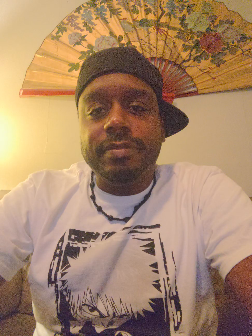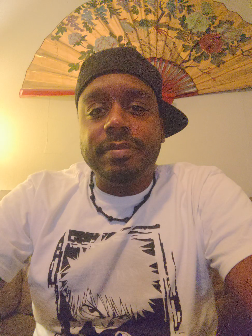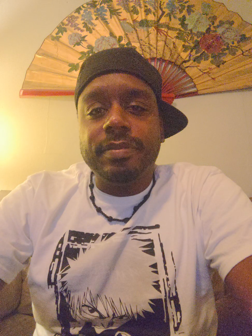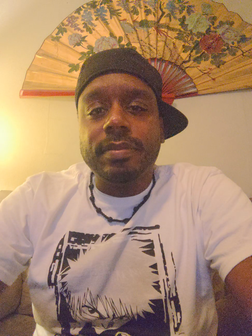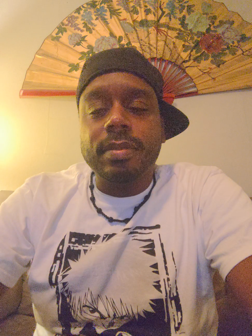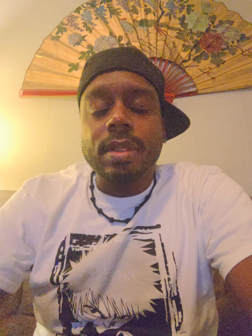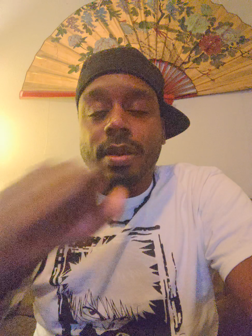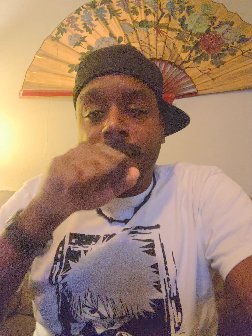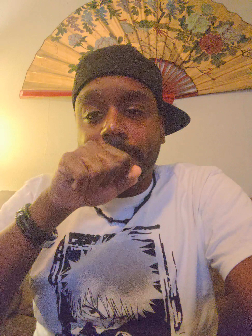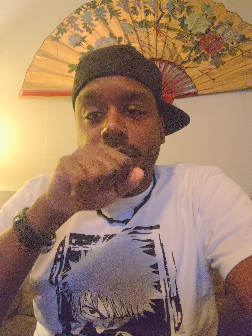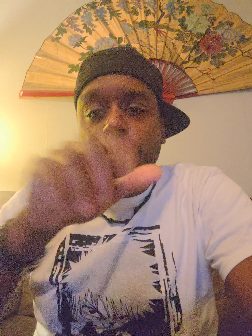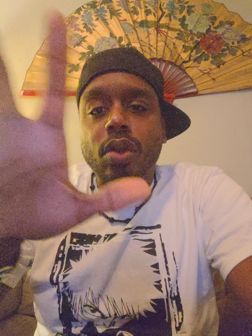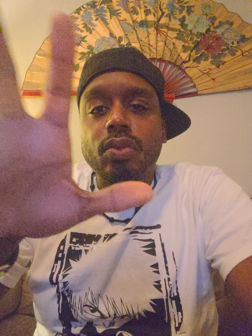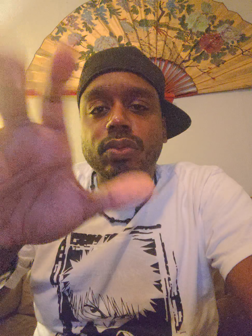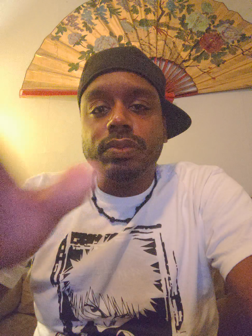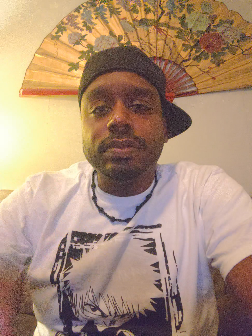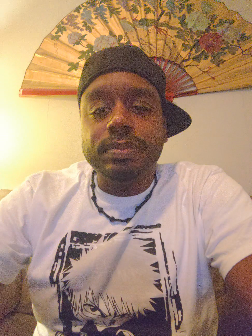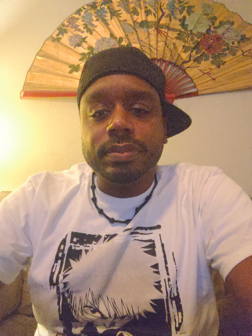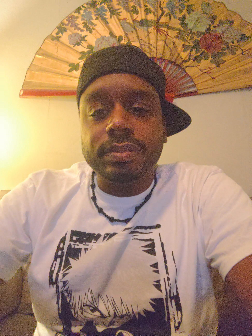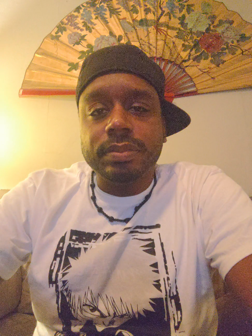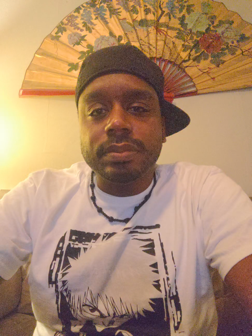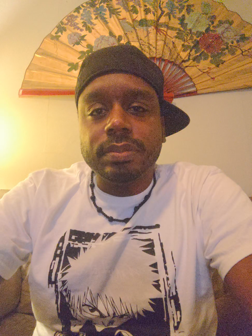blow